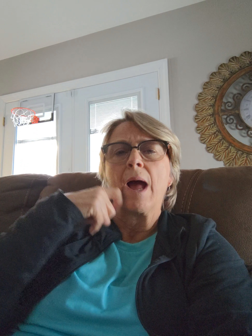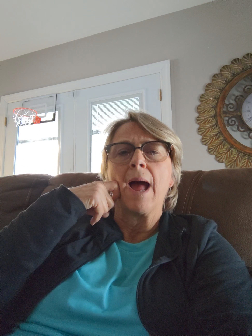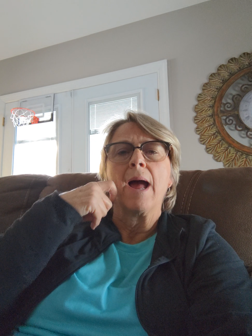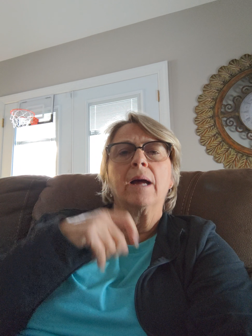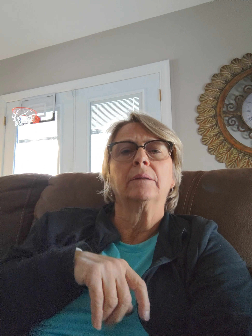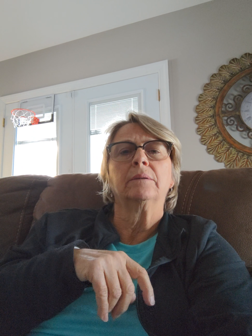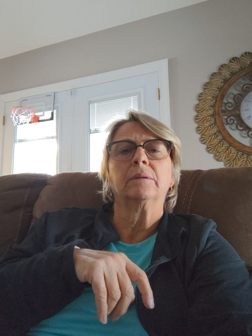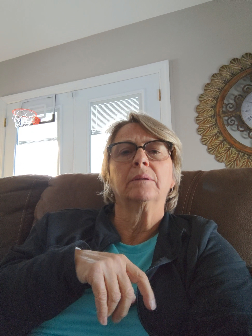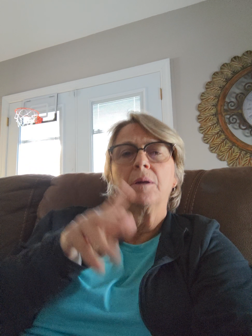dry